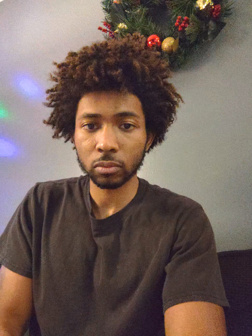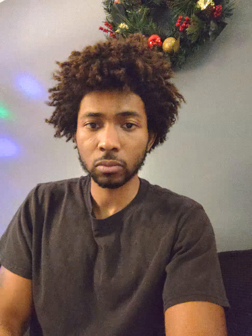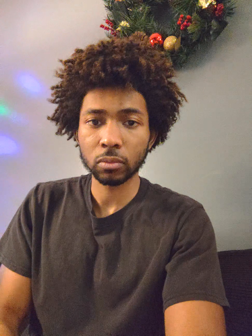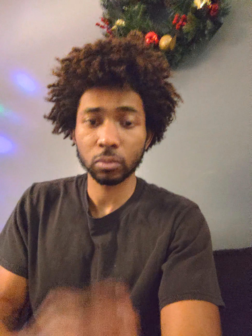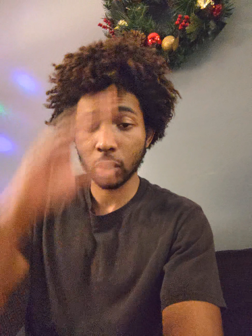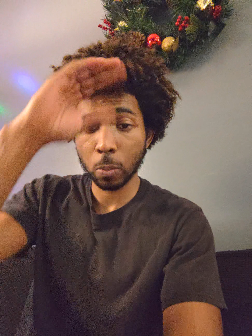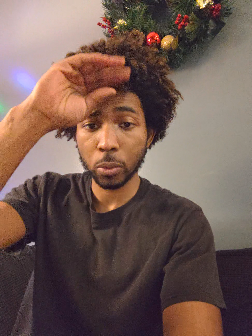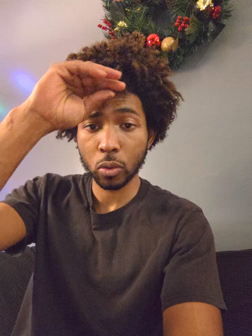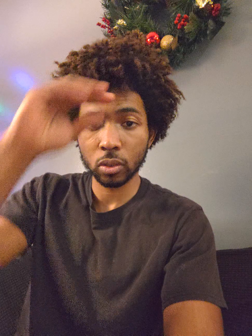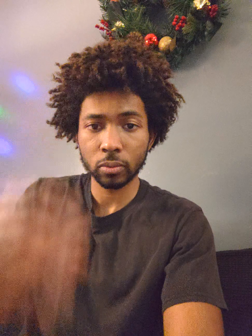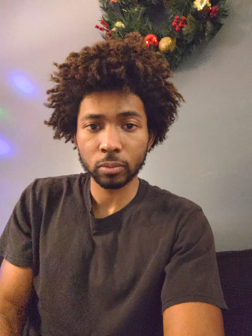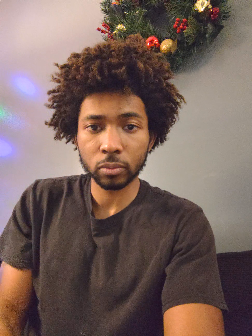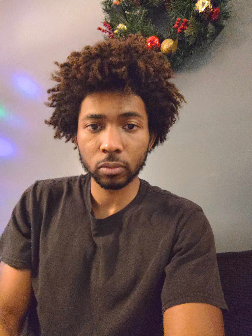boy